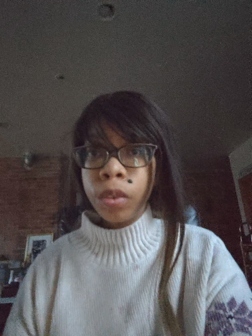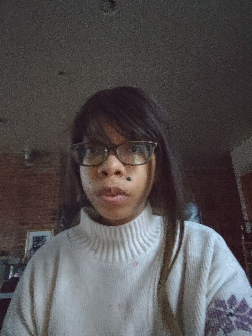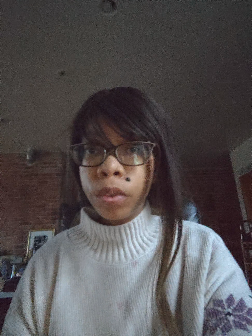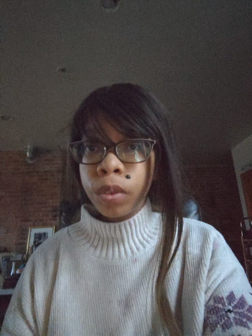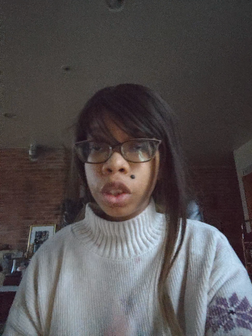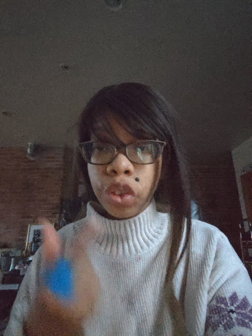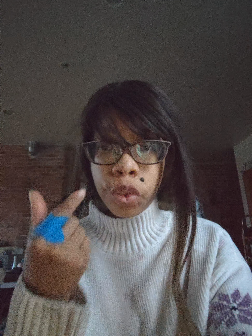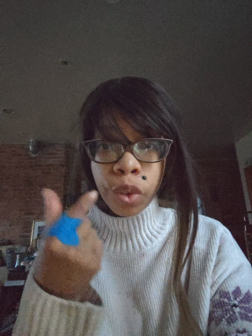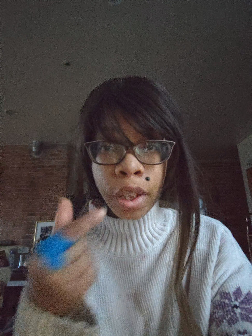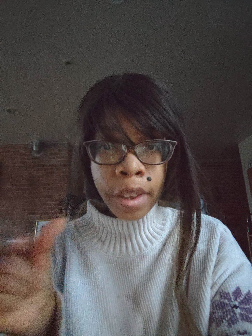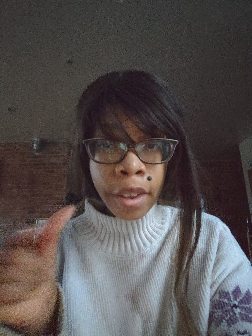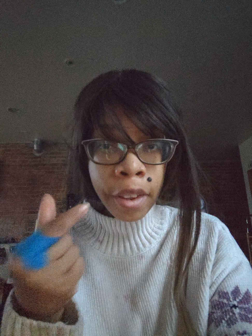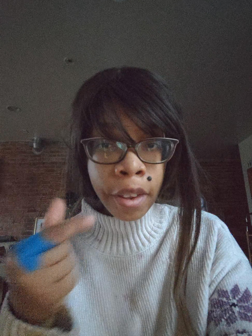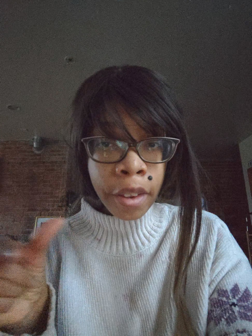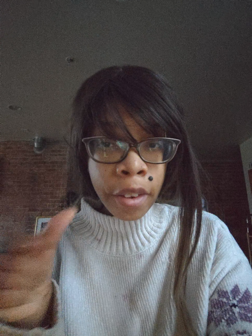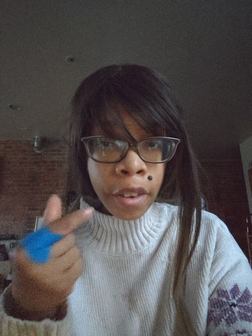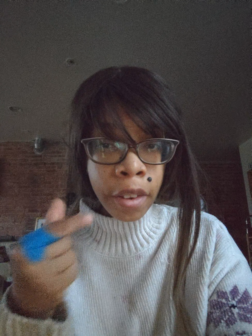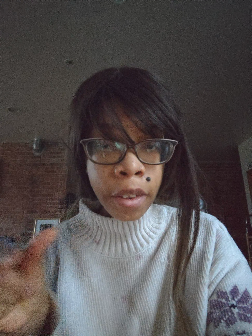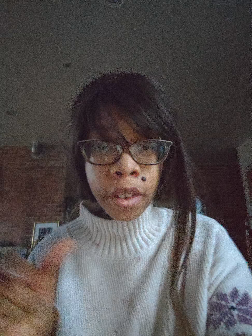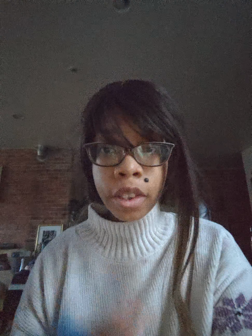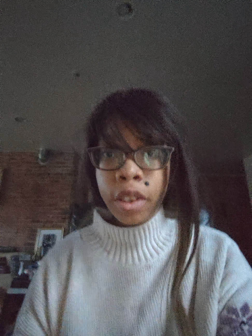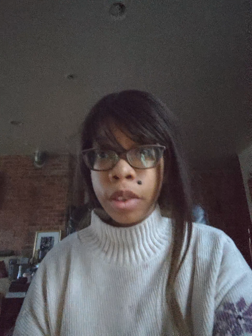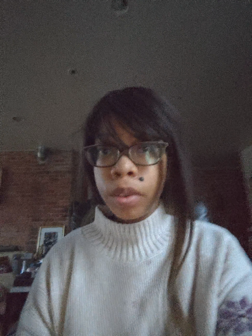green